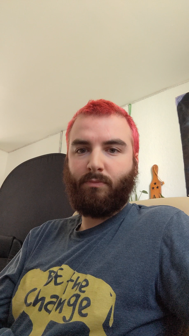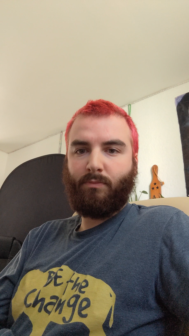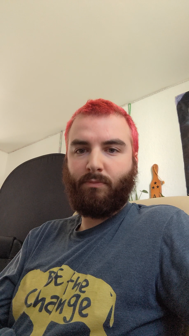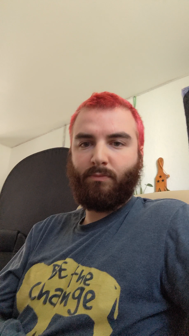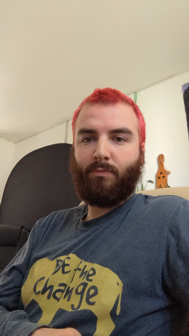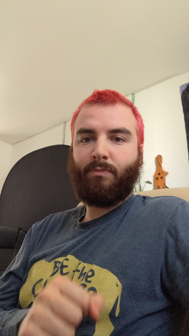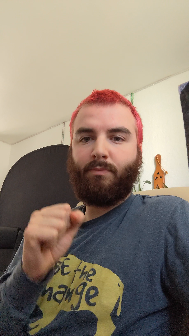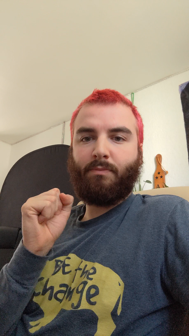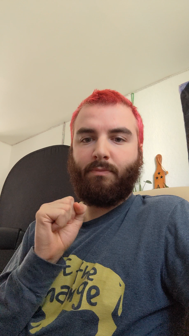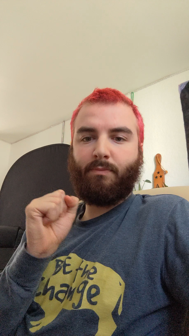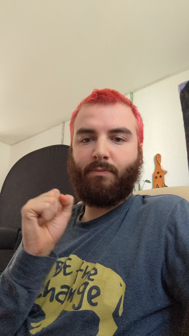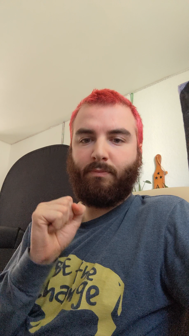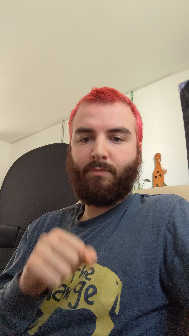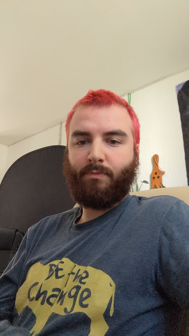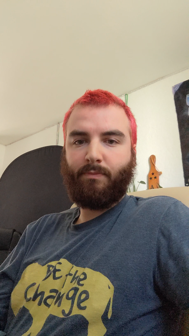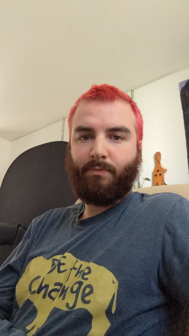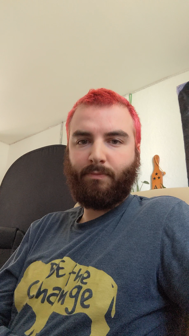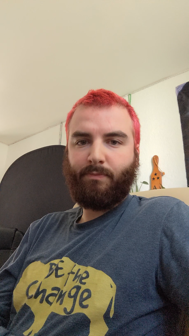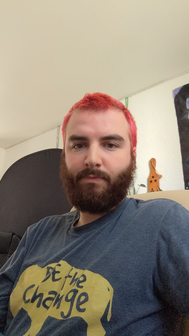cold